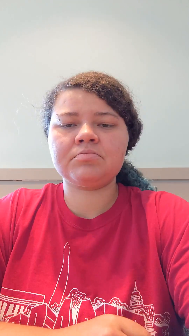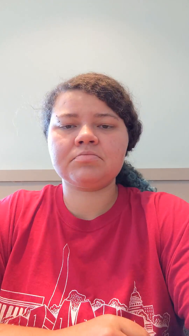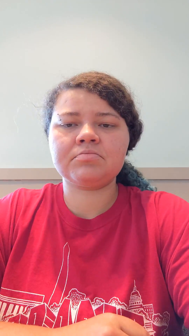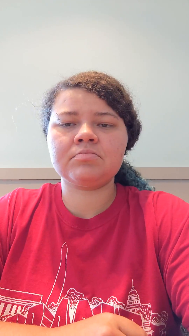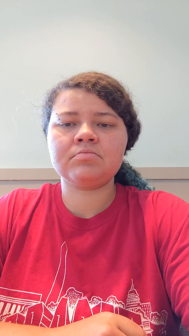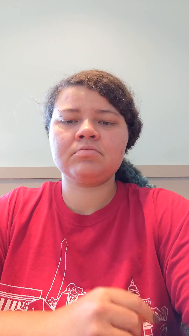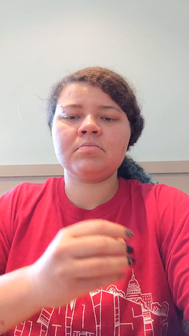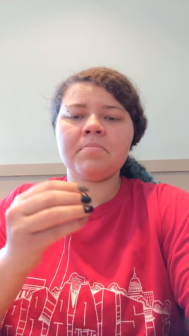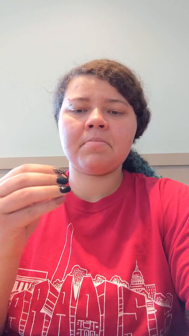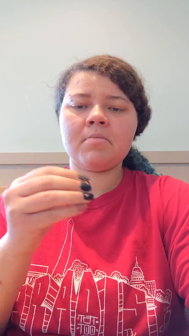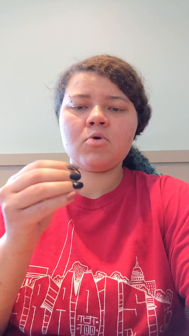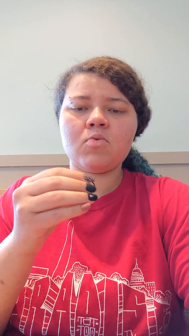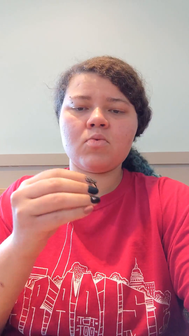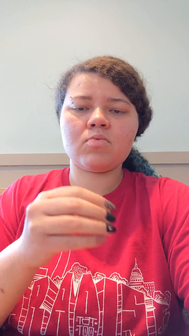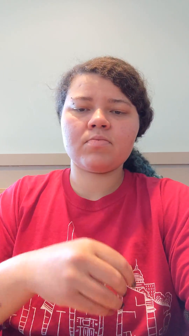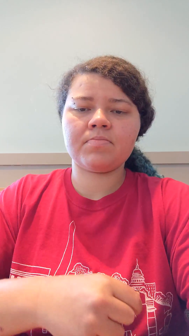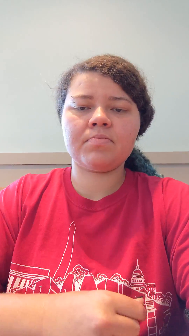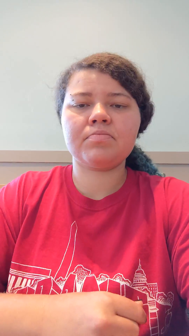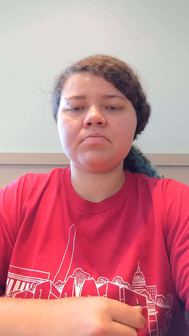more